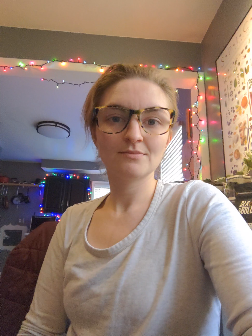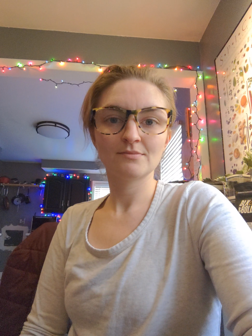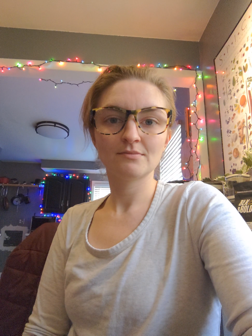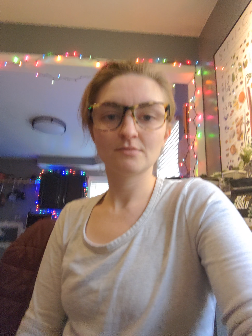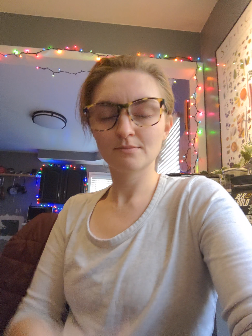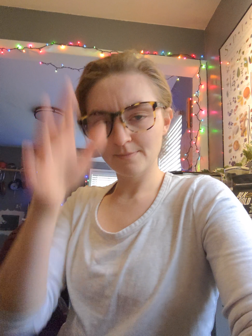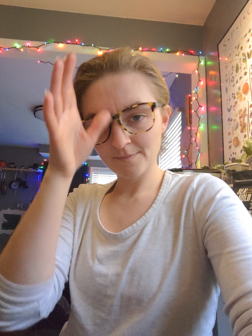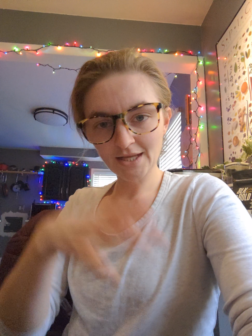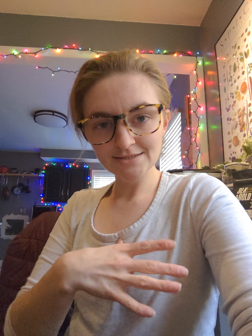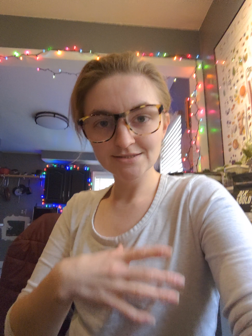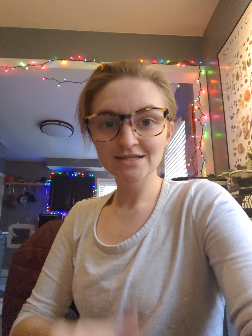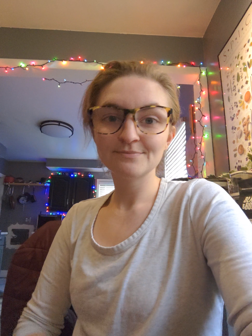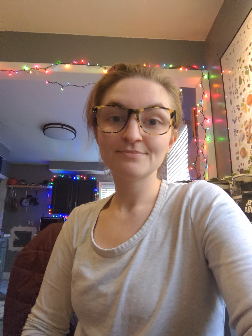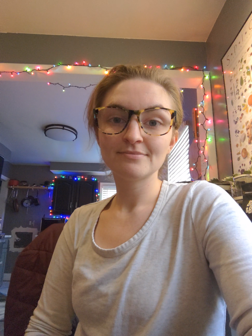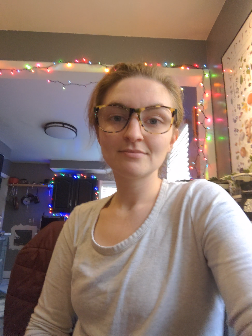man